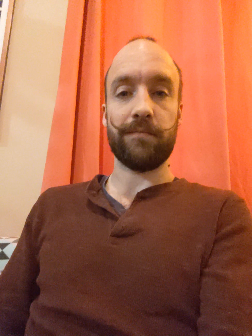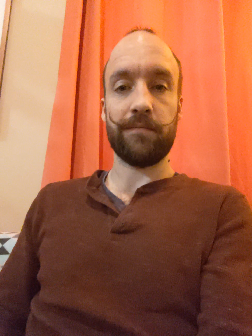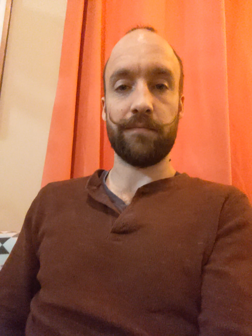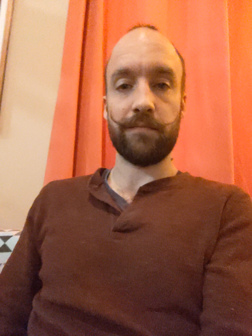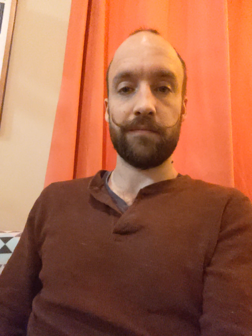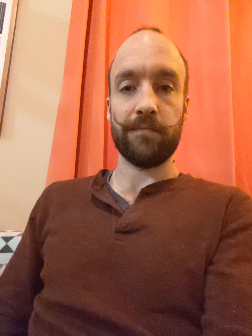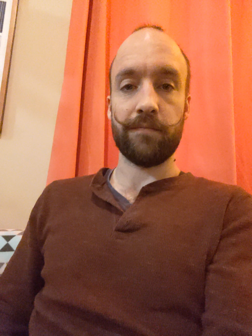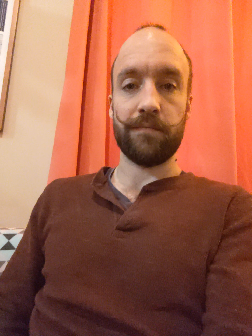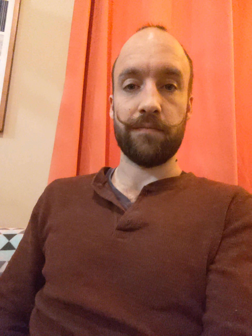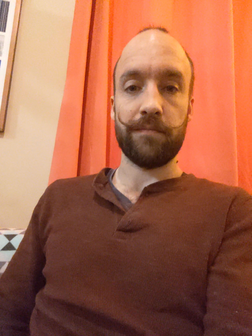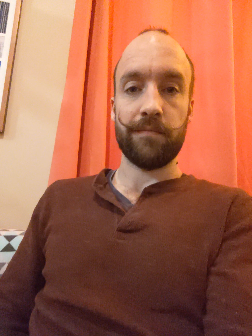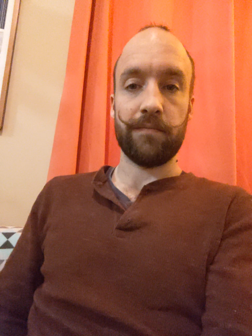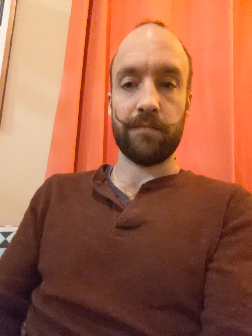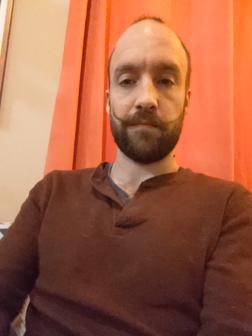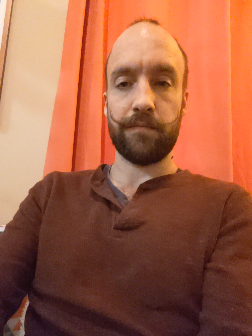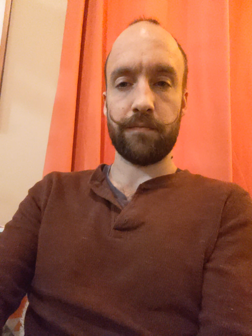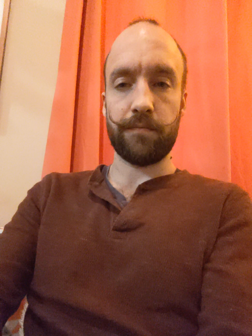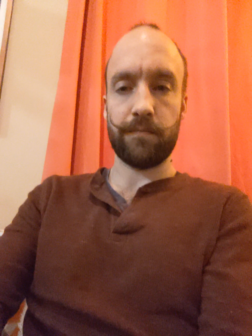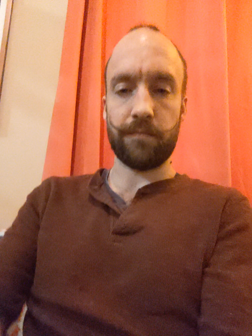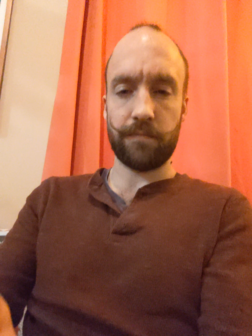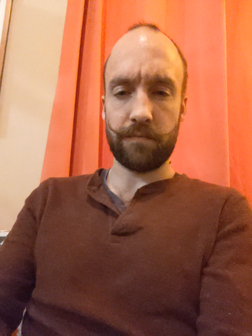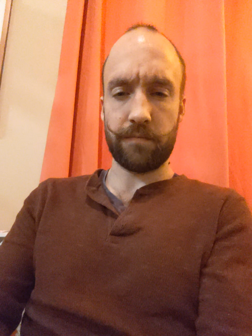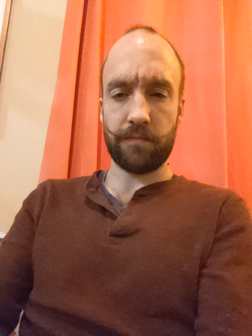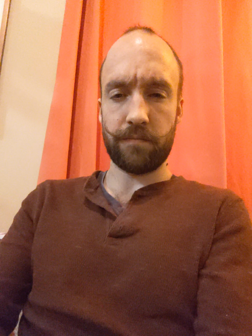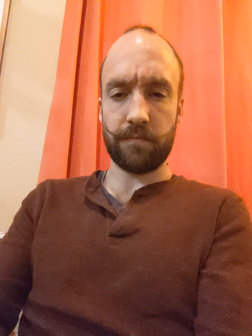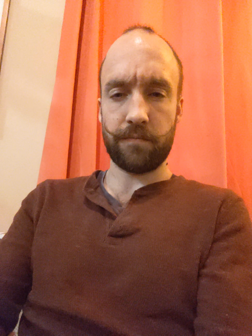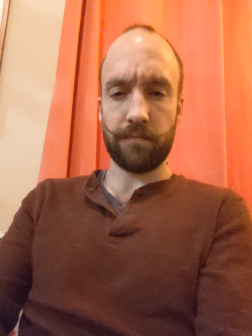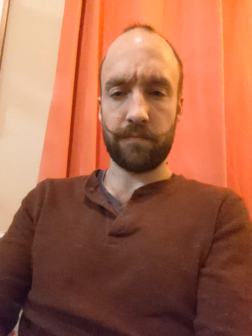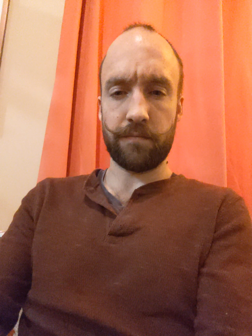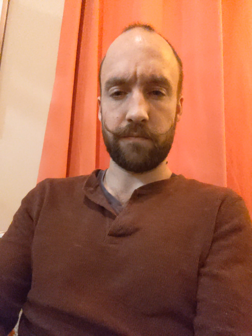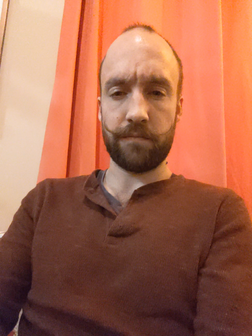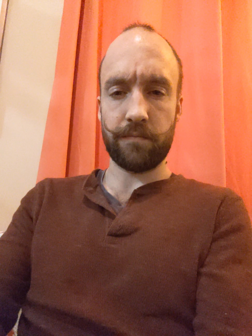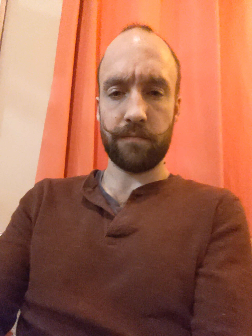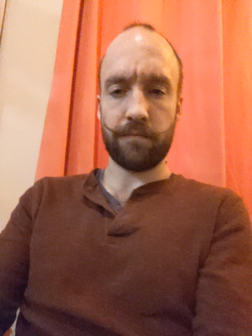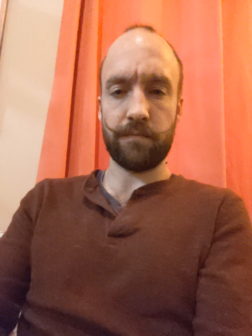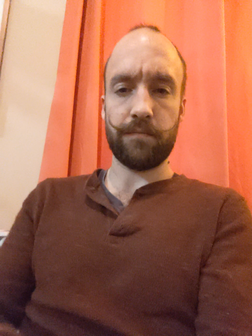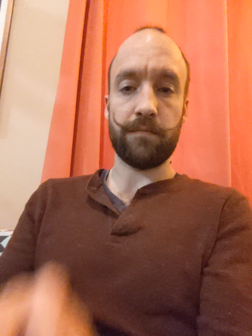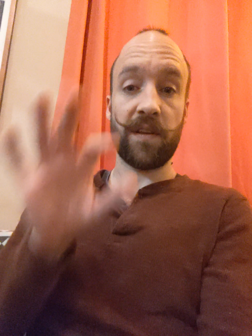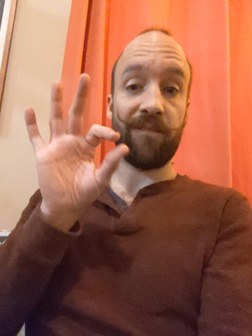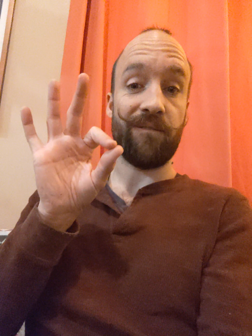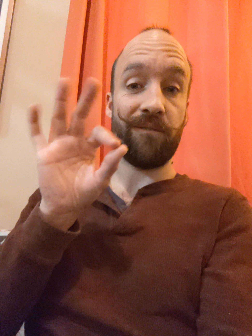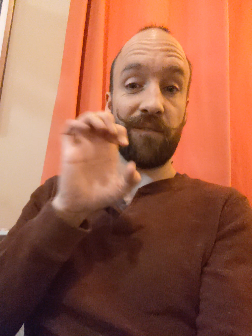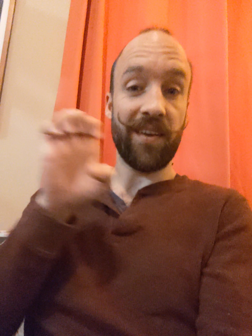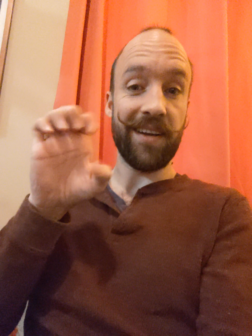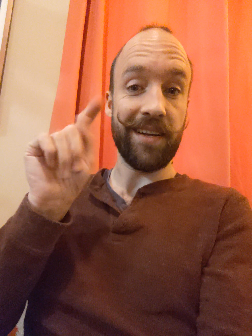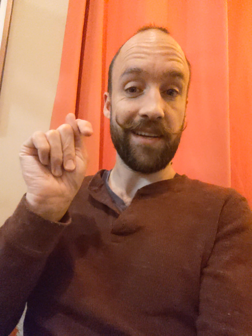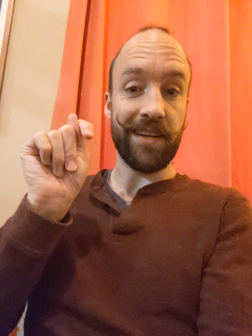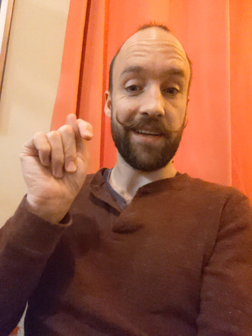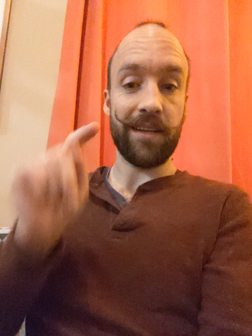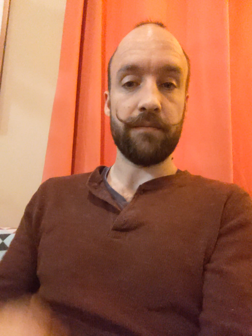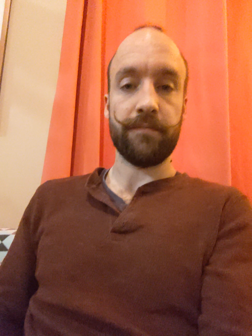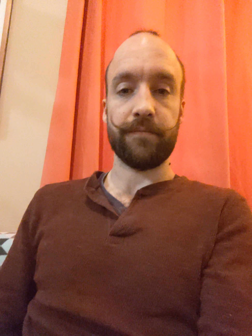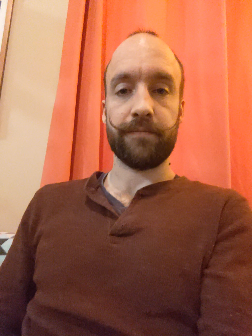feet